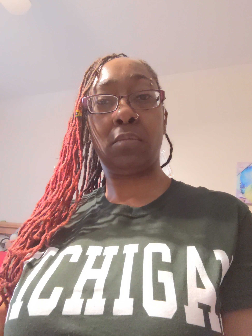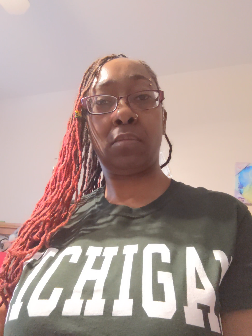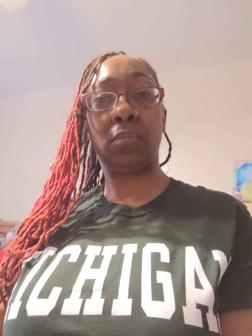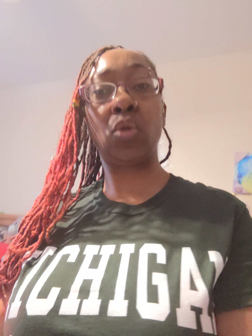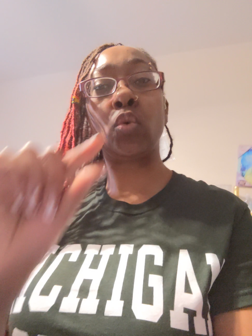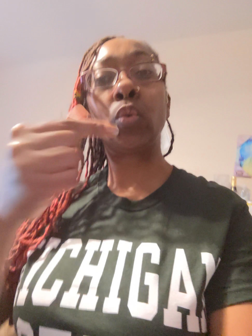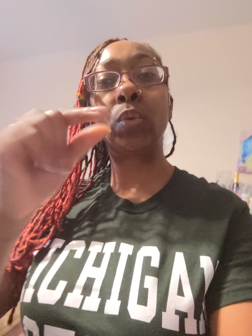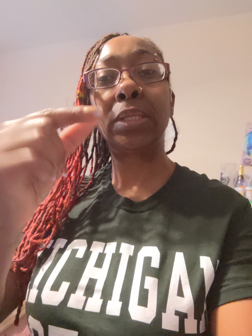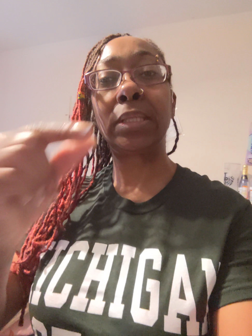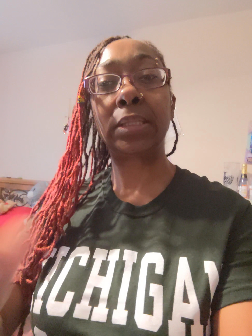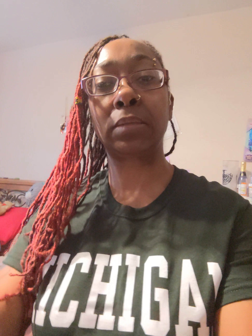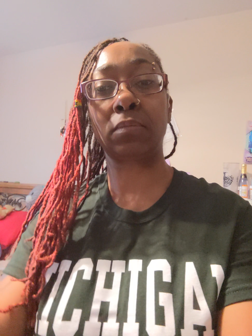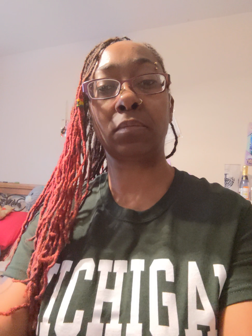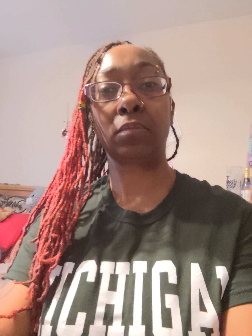green